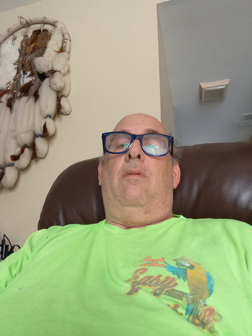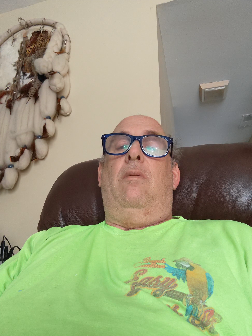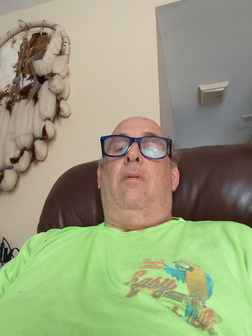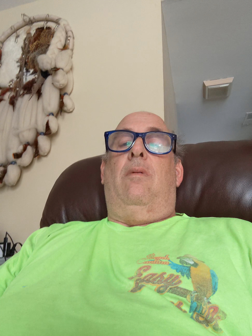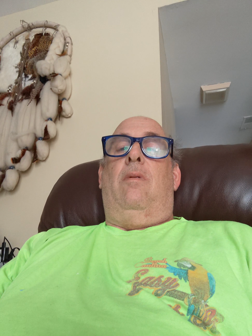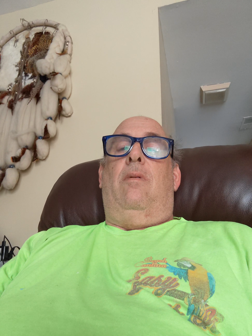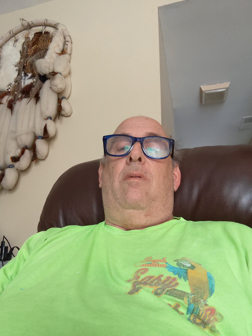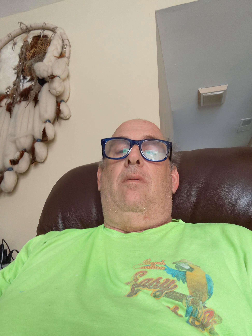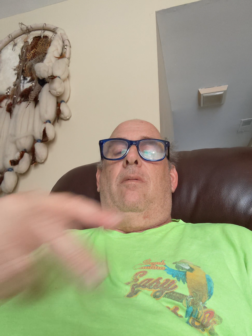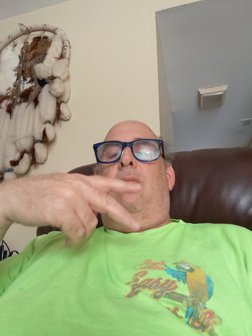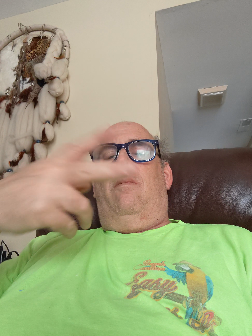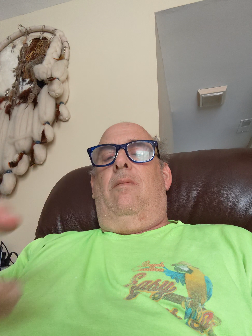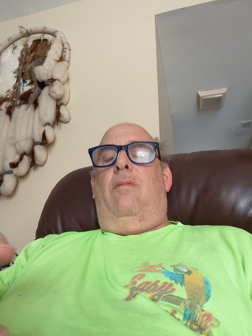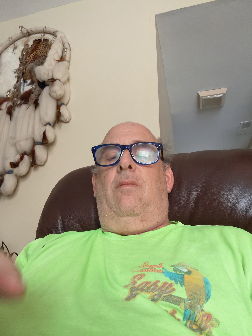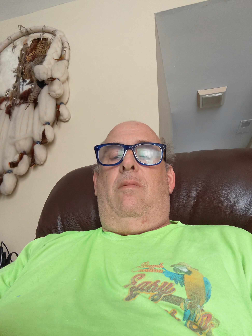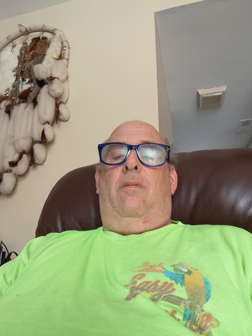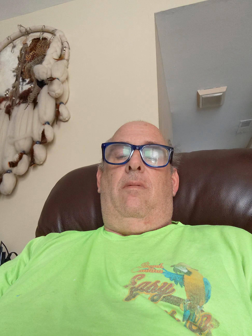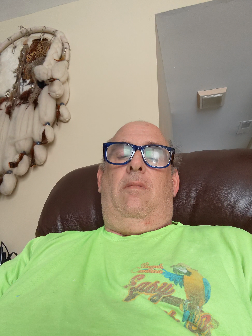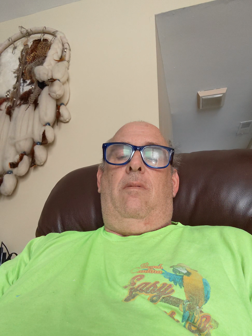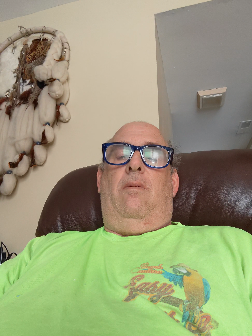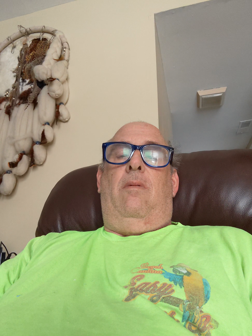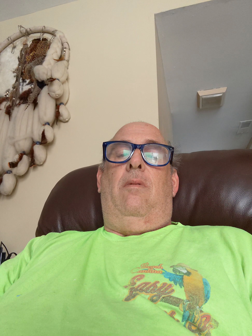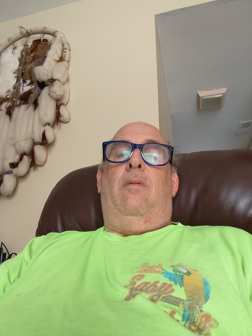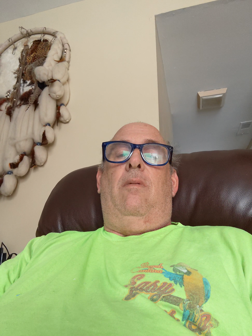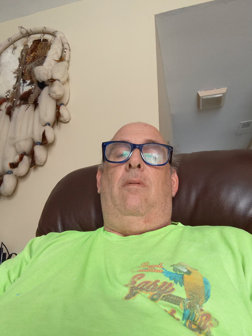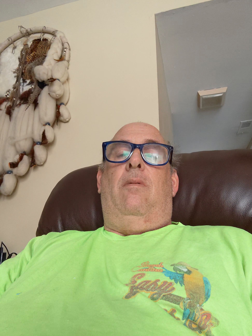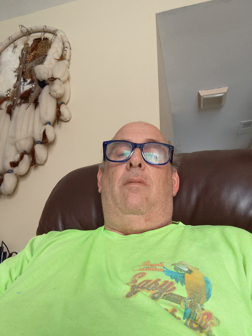fall